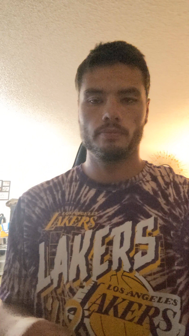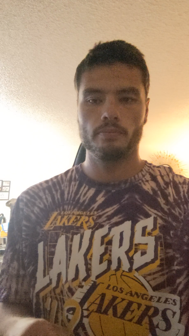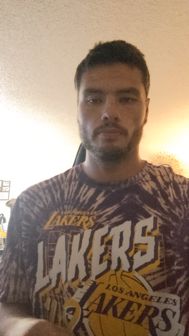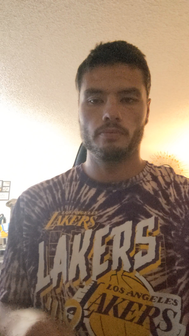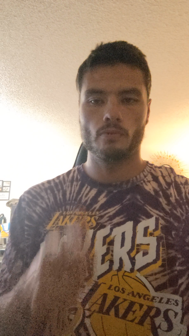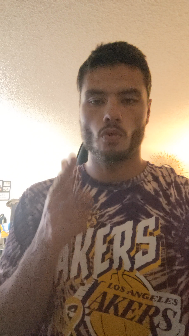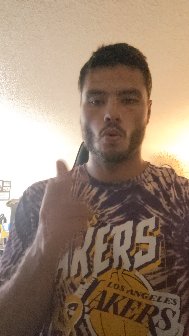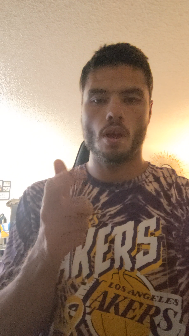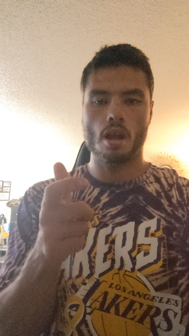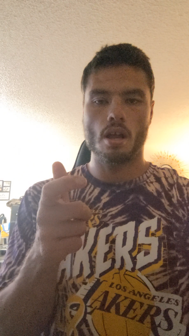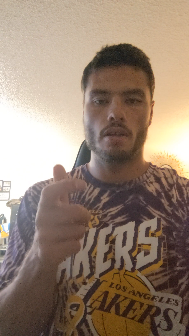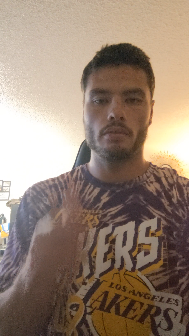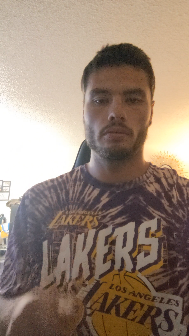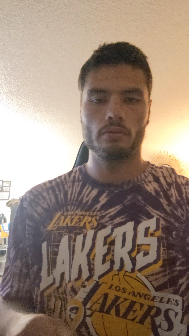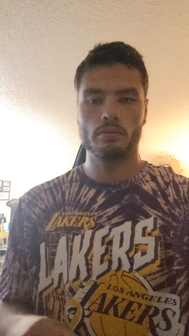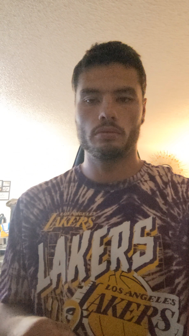run